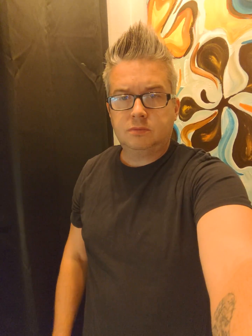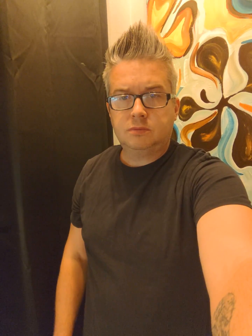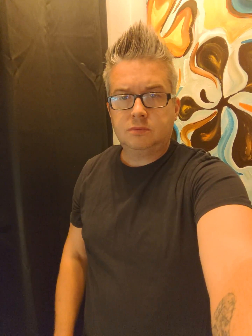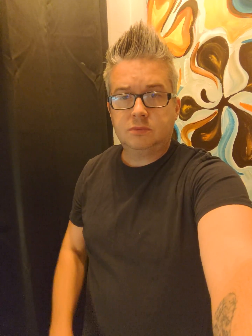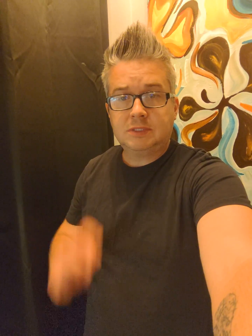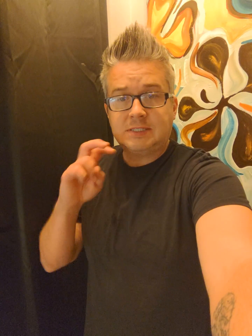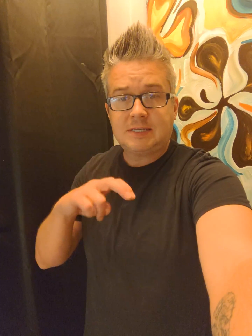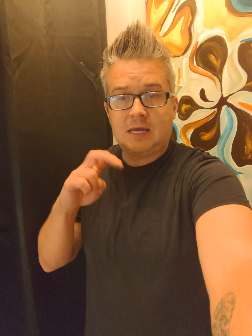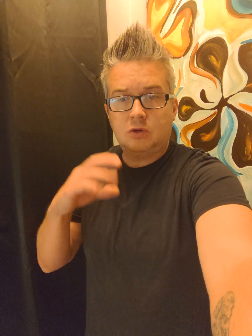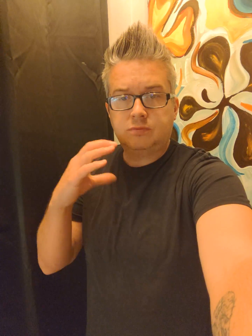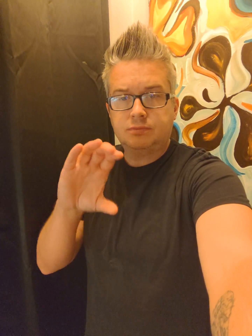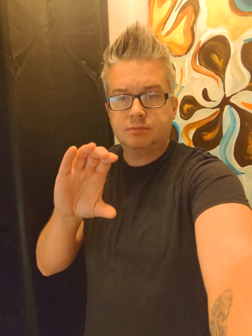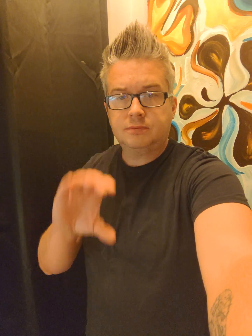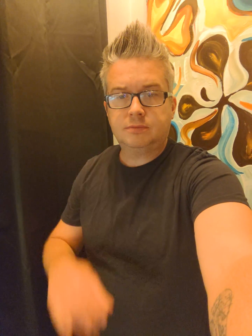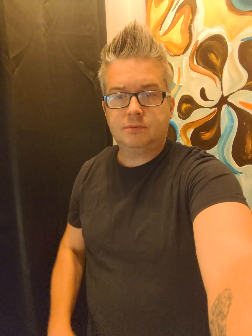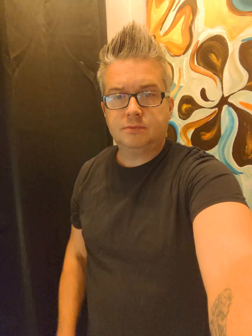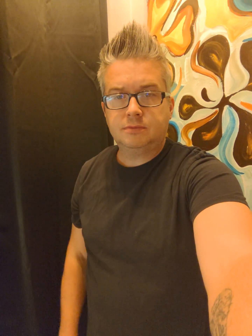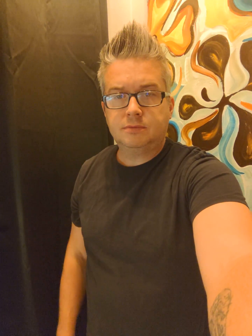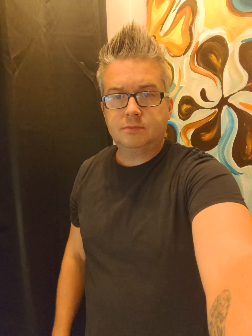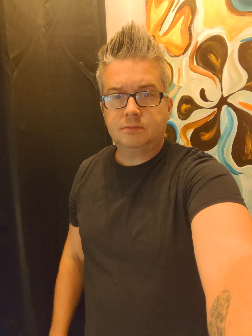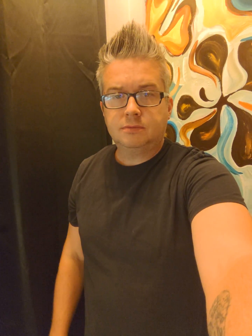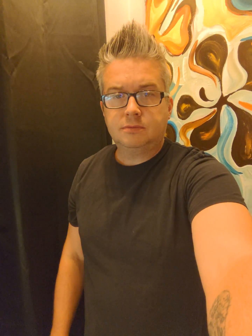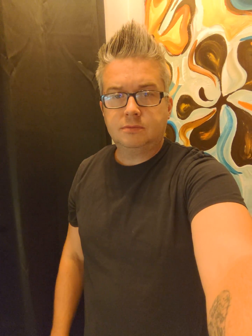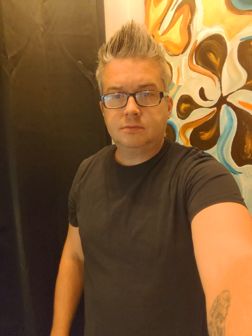potato chip